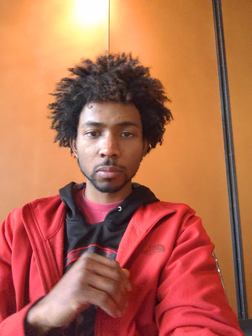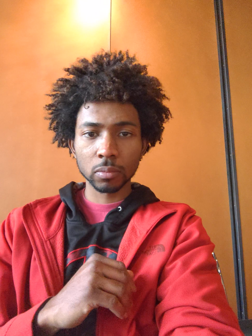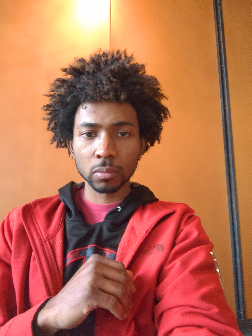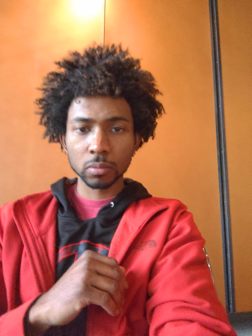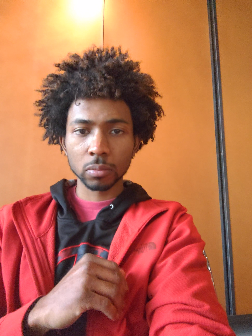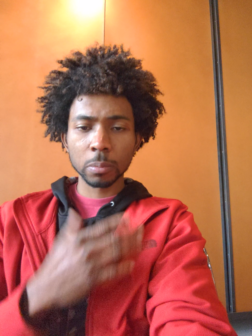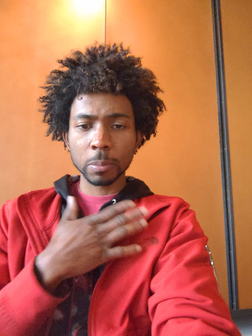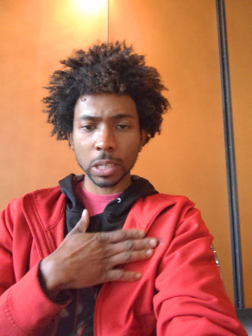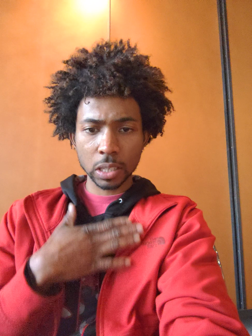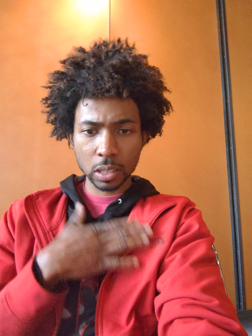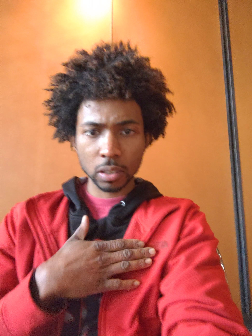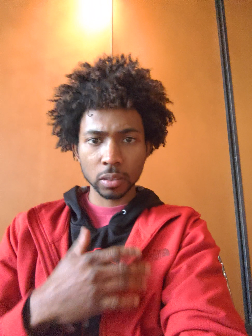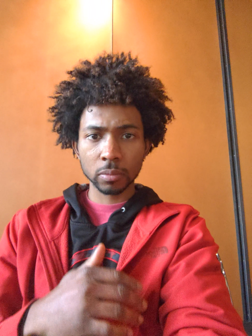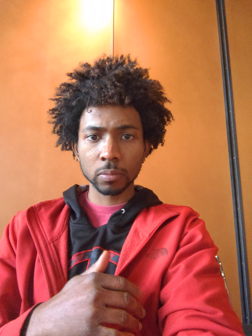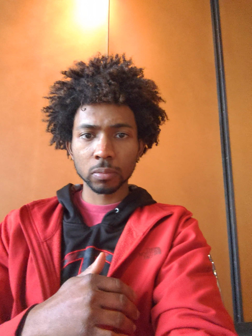please